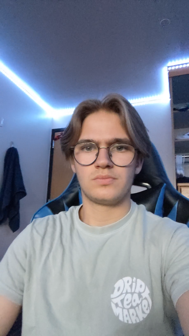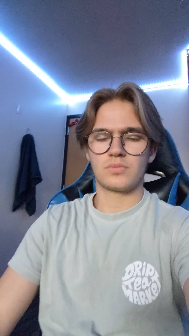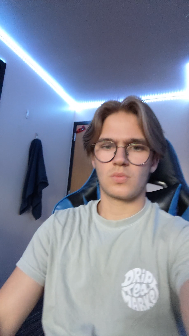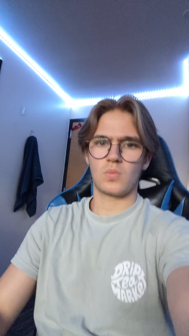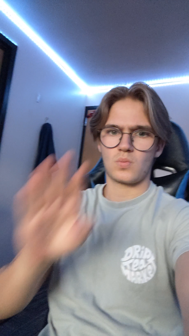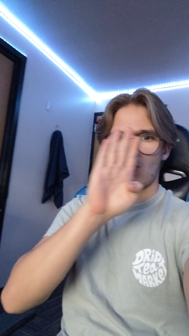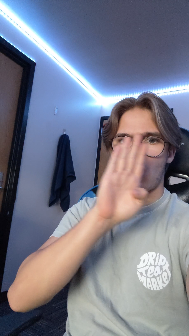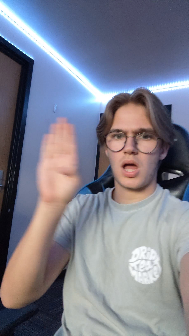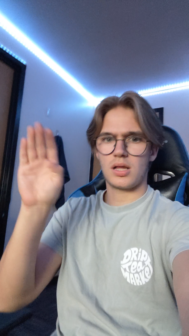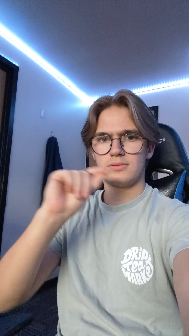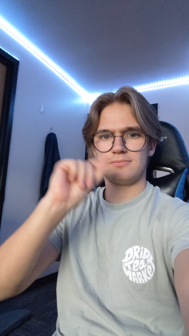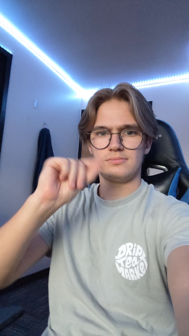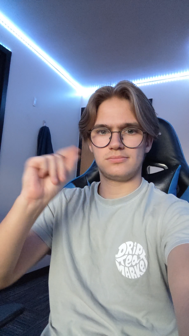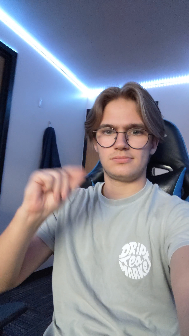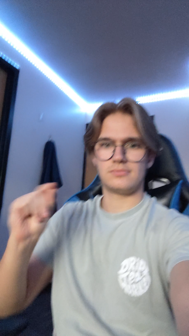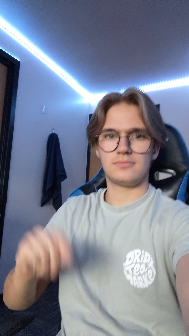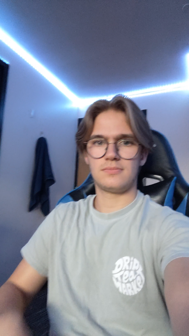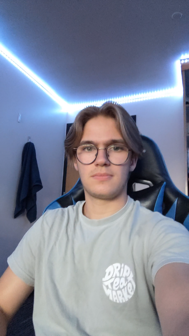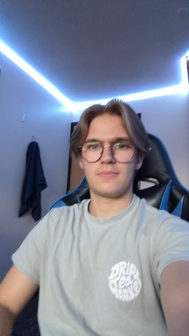chalk